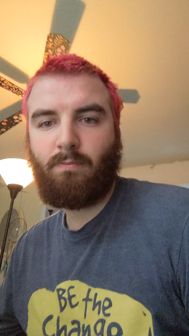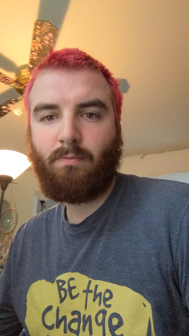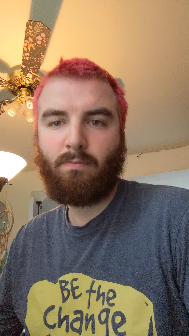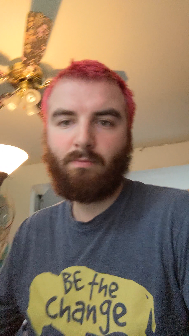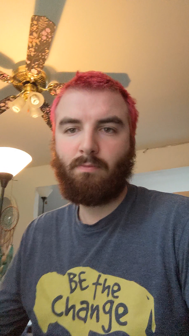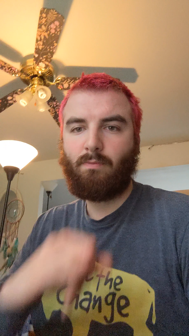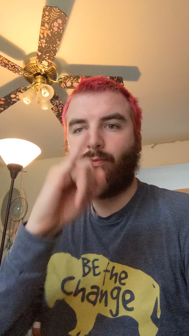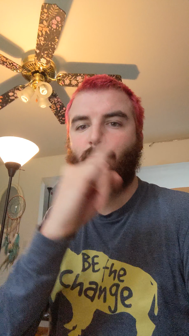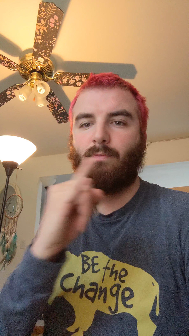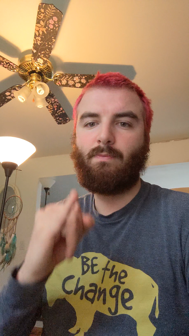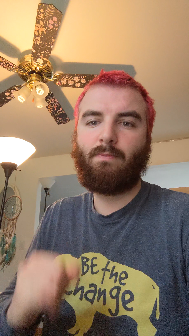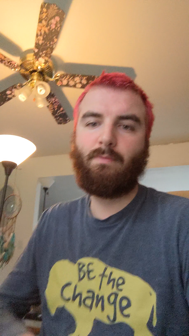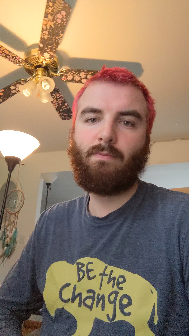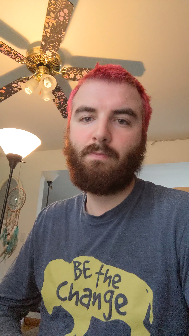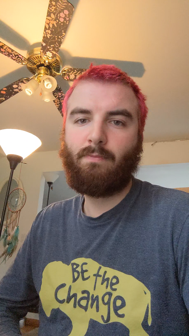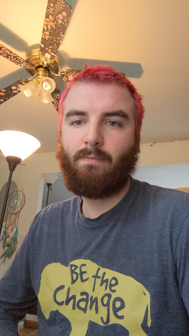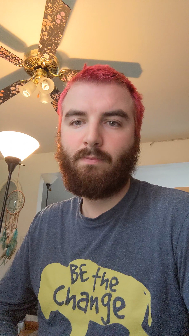draw